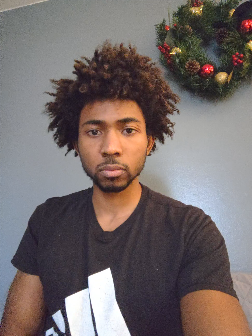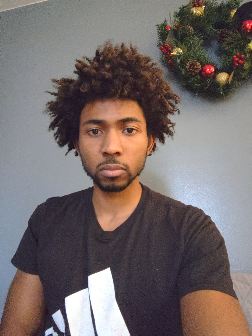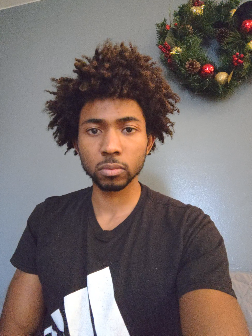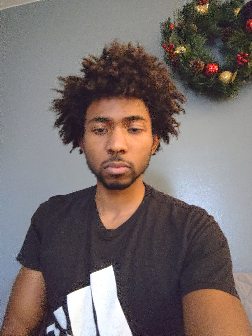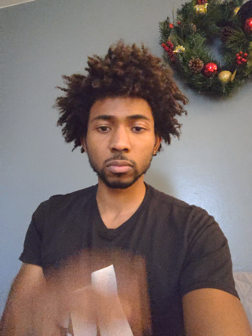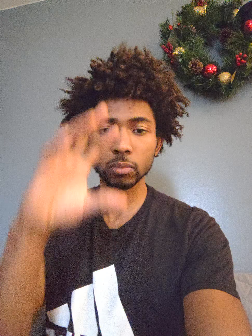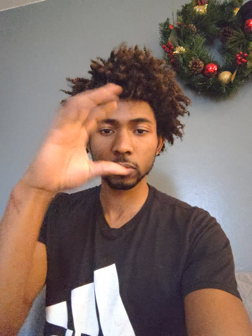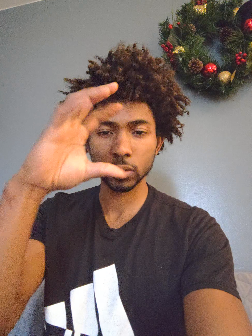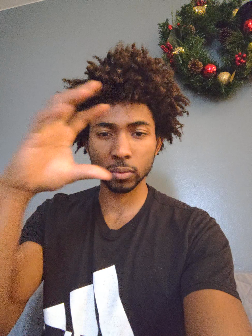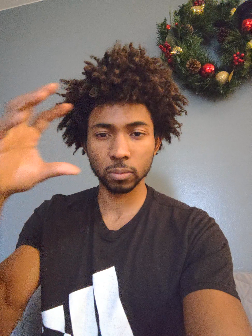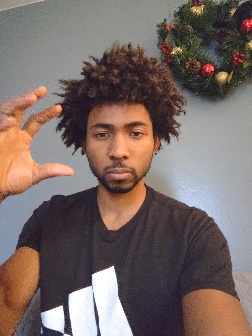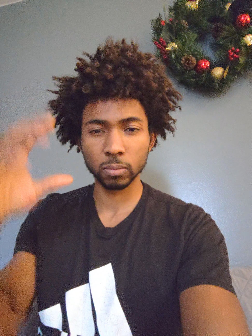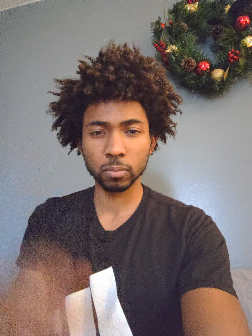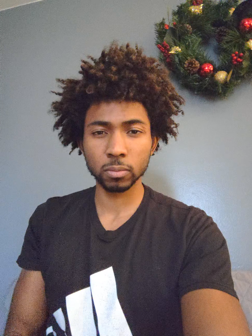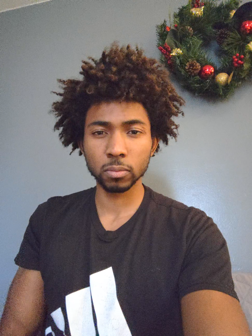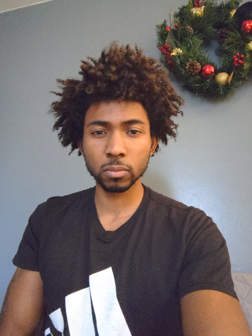cloud